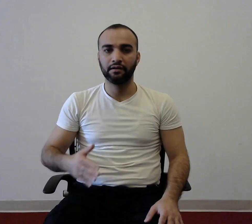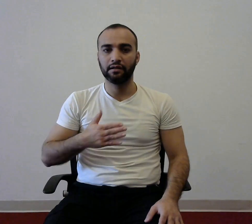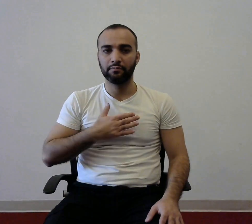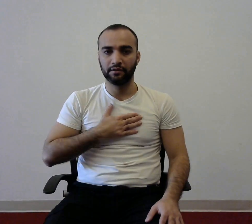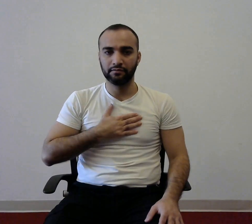mən